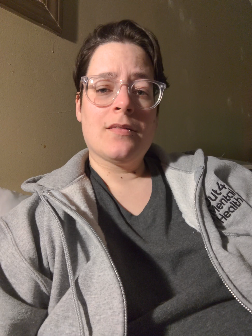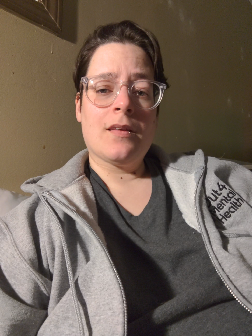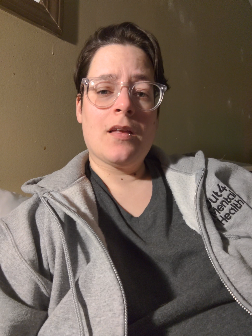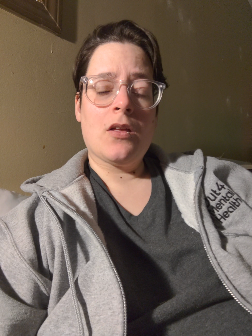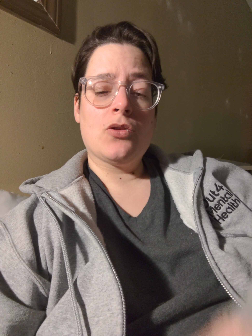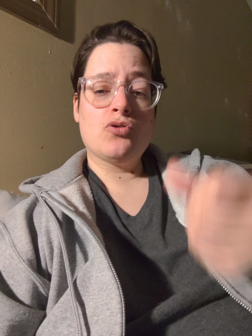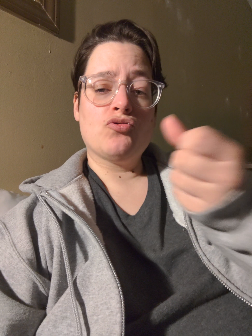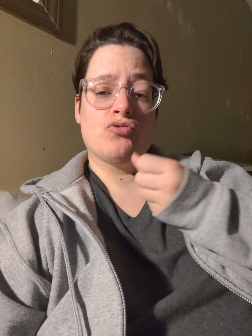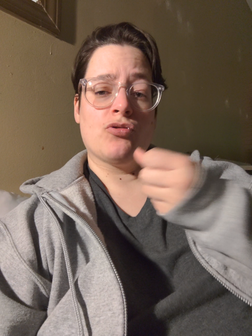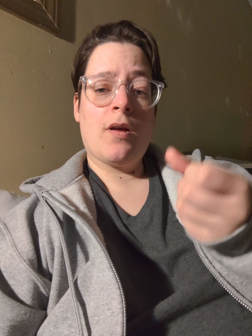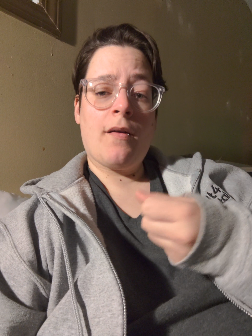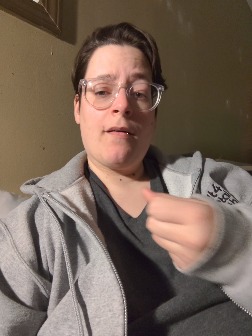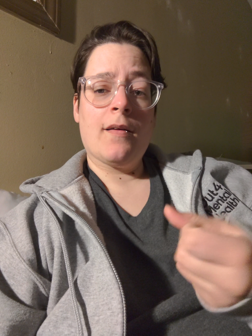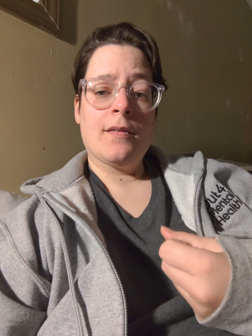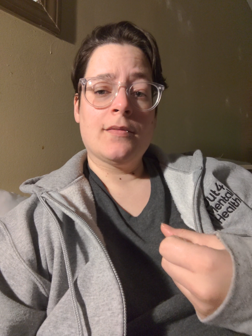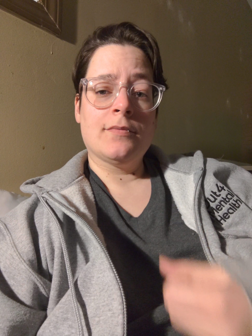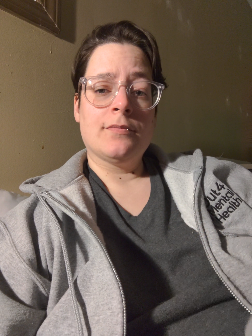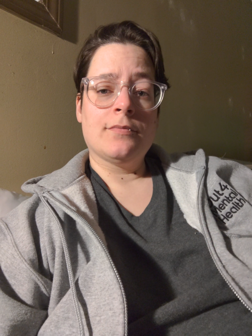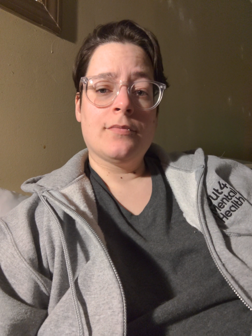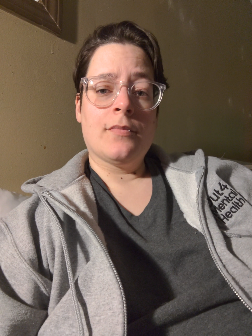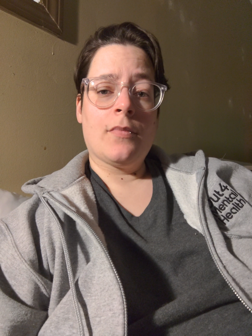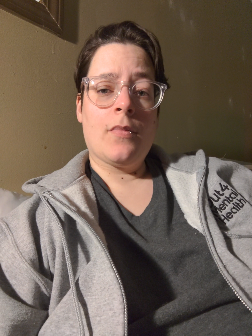drawer